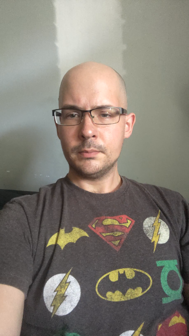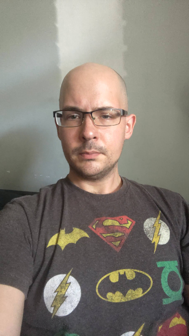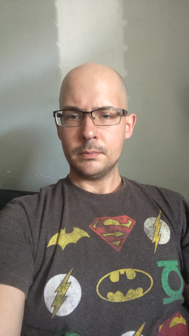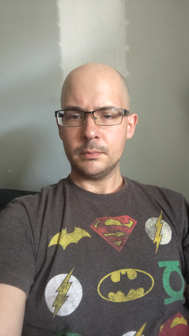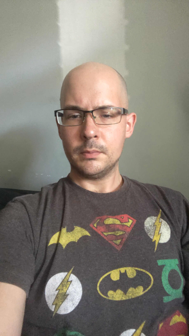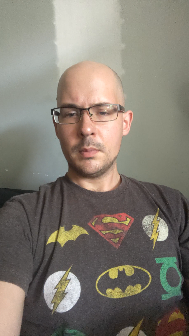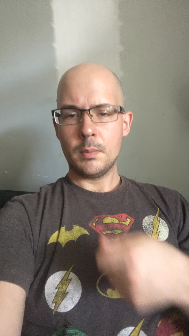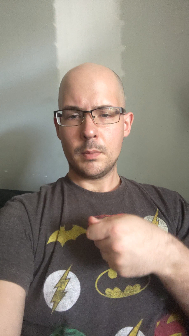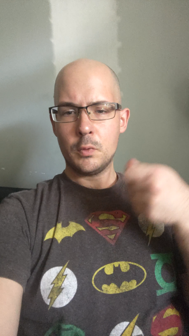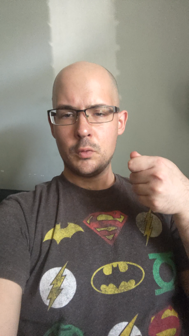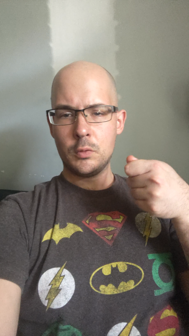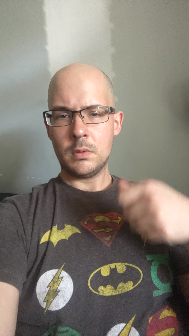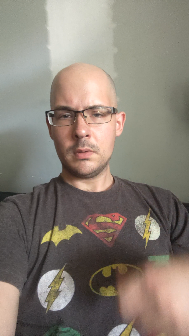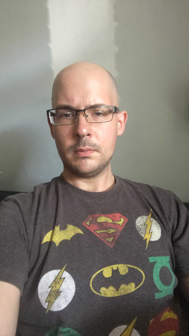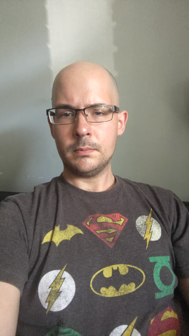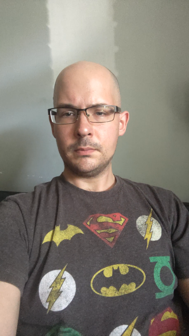pull